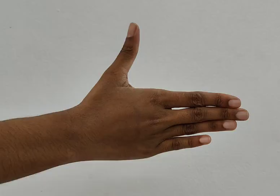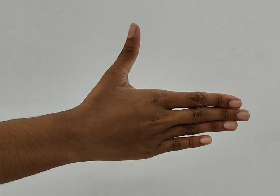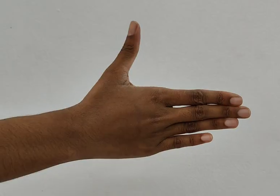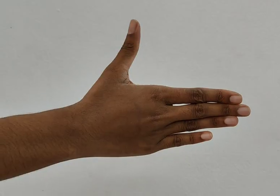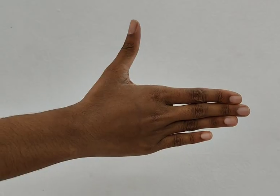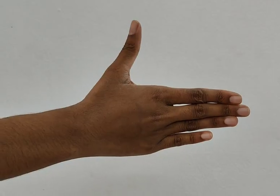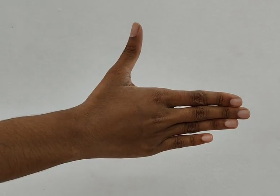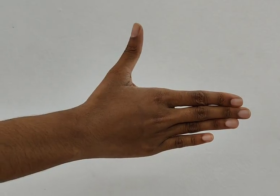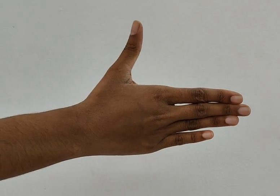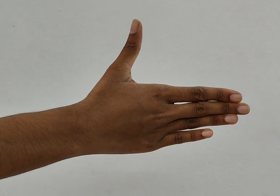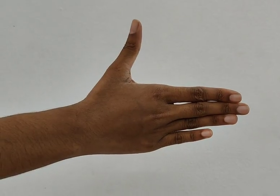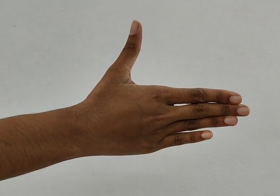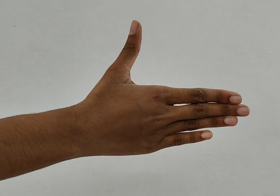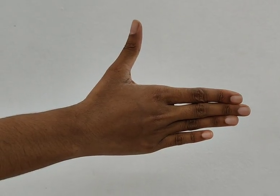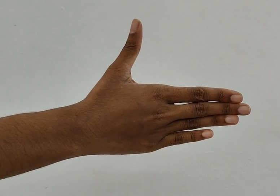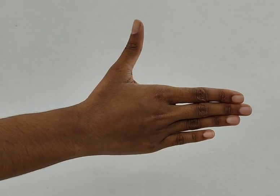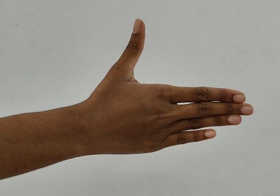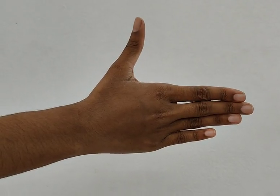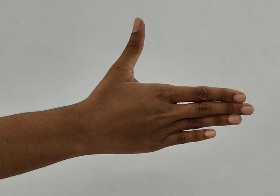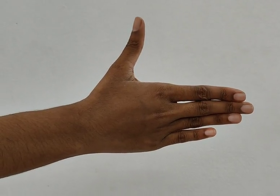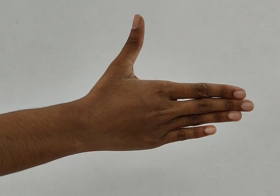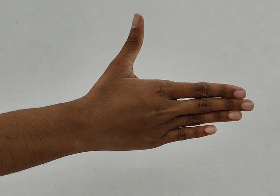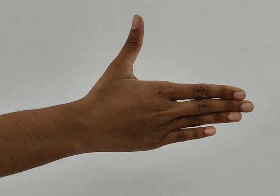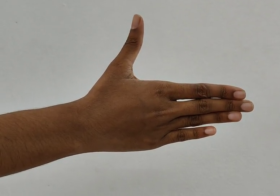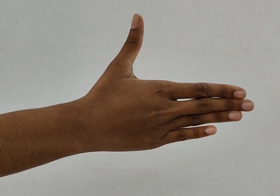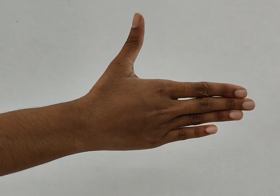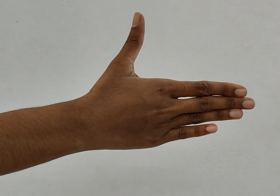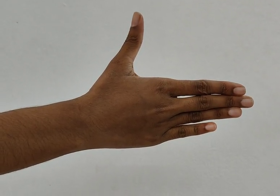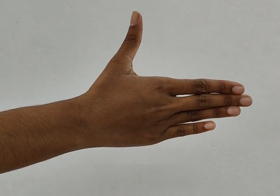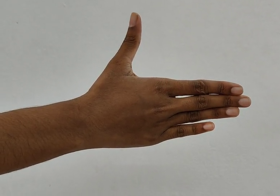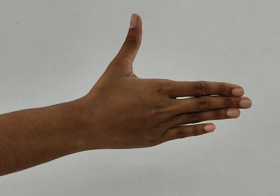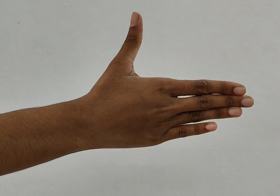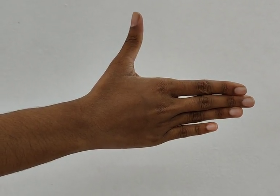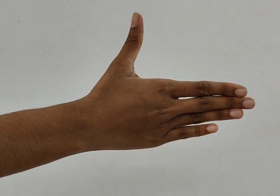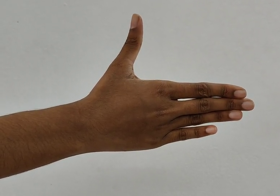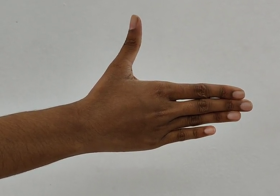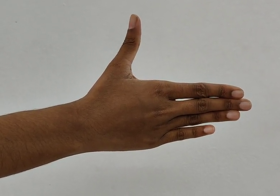ആ